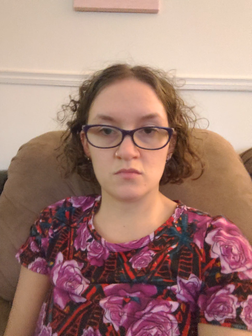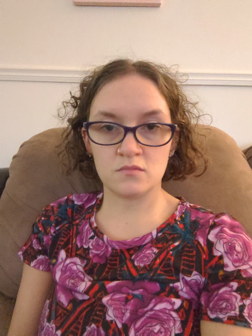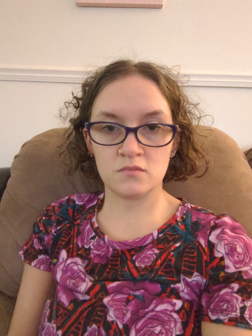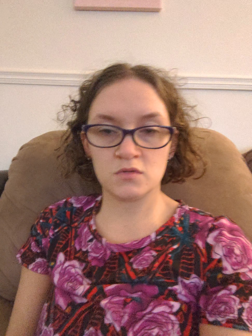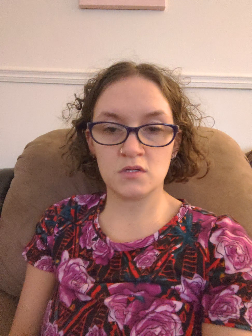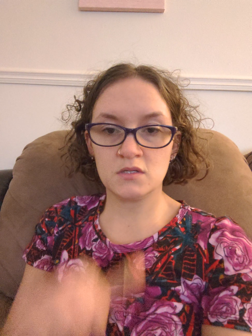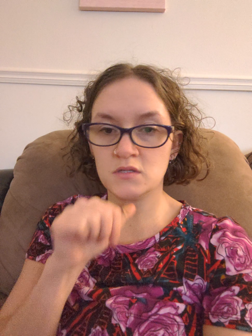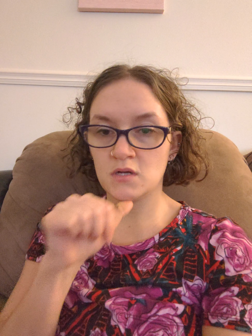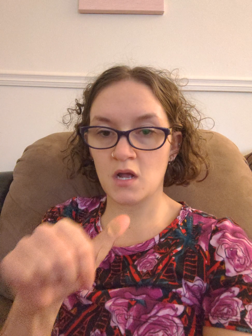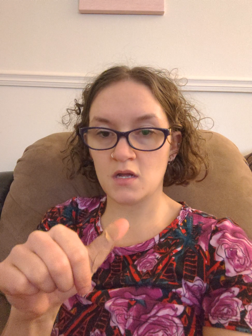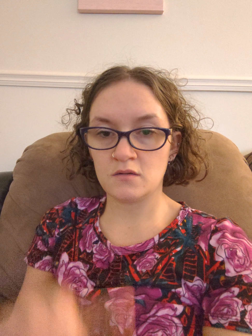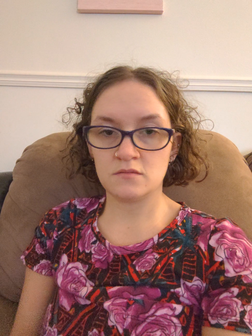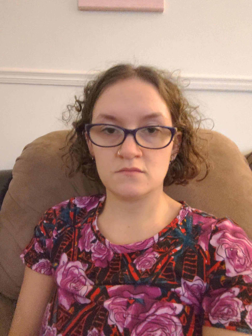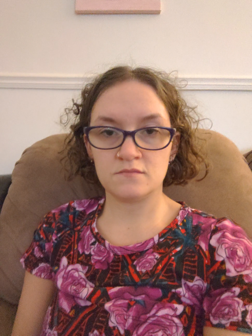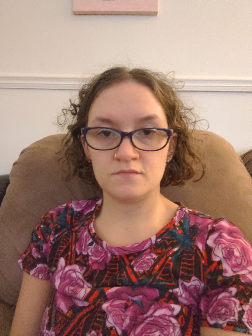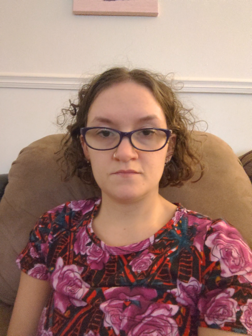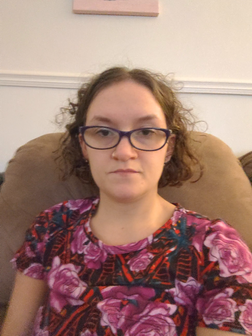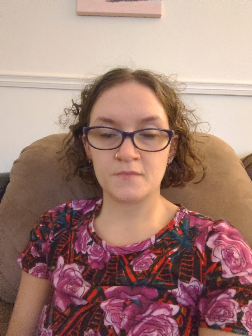not